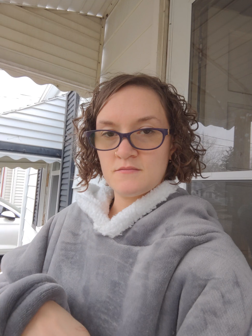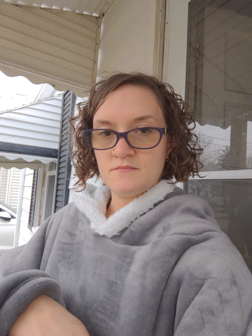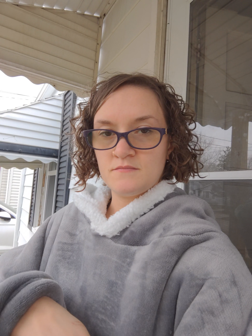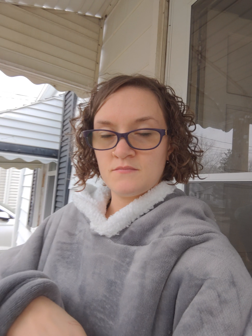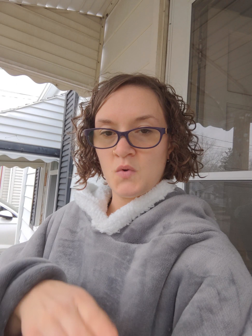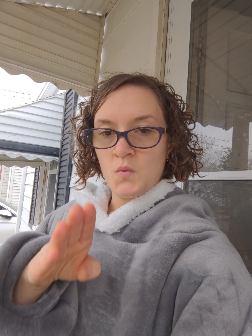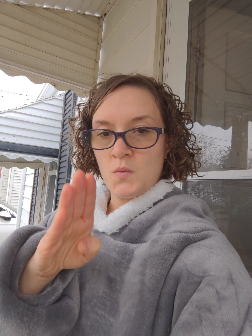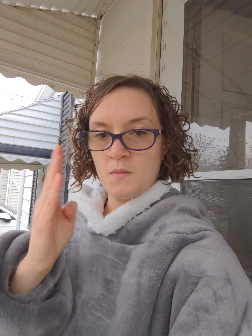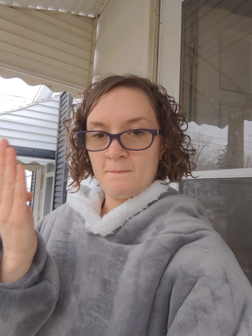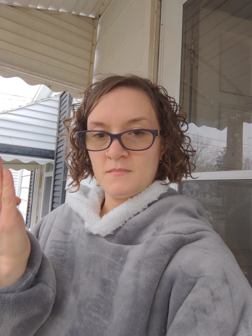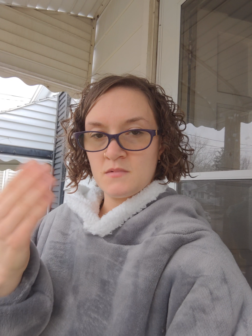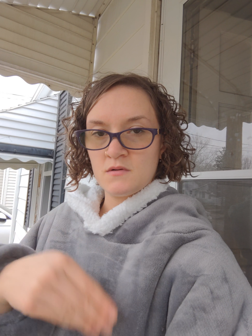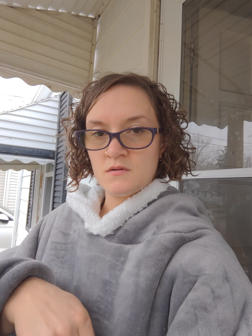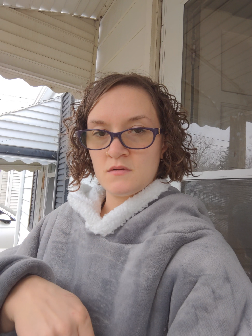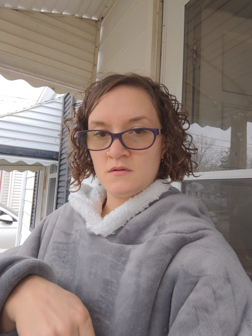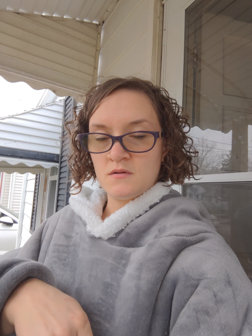open